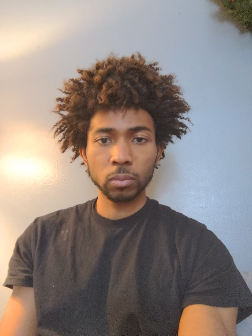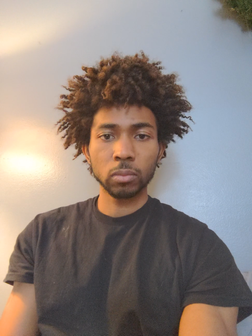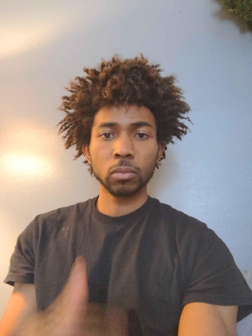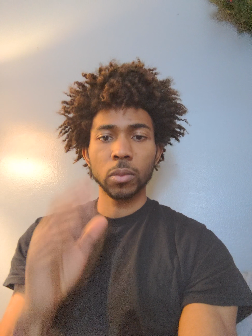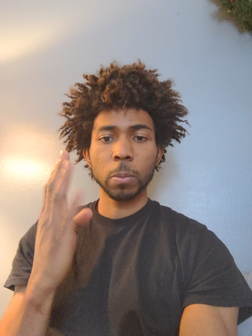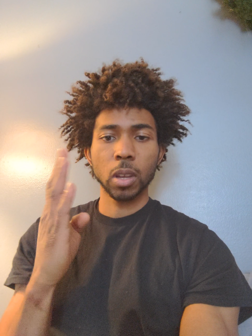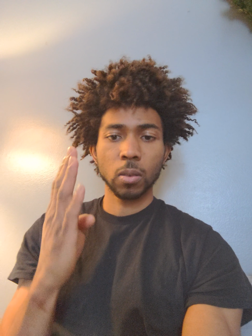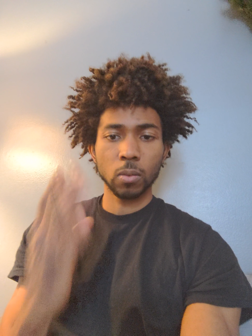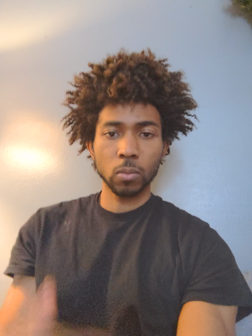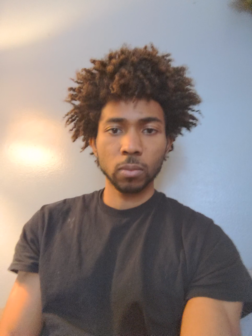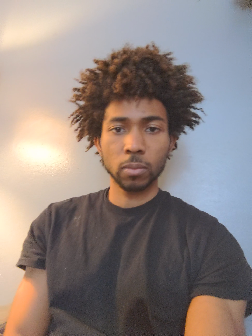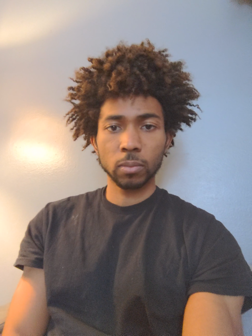blue